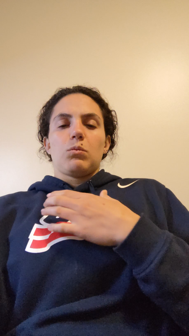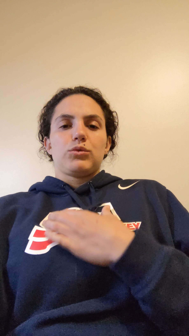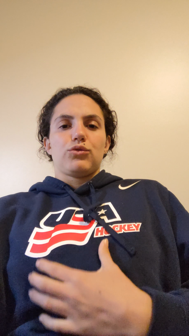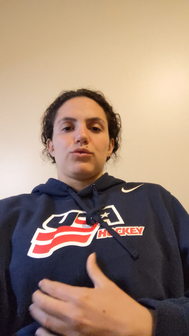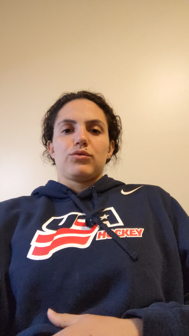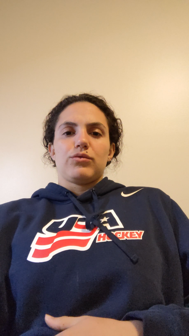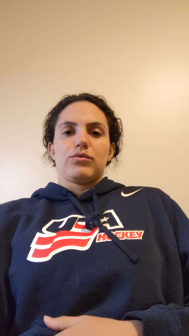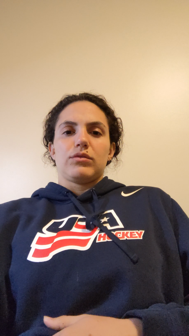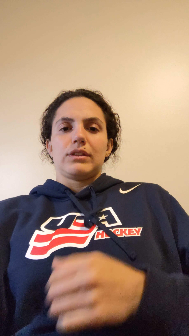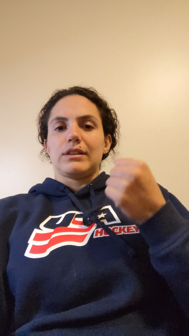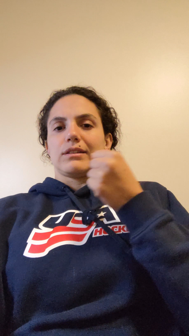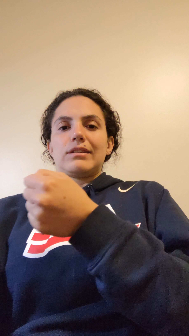hit